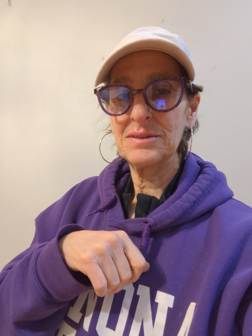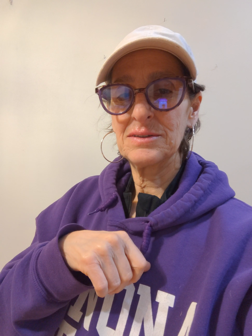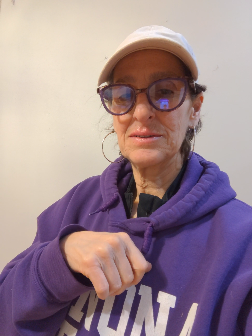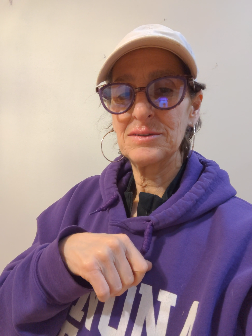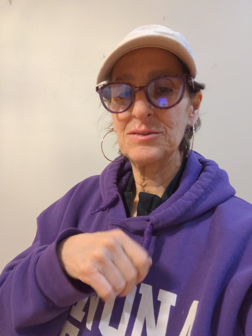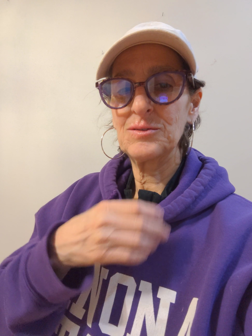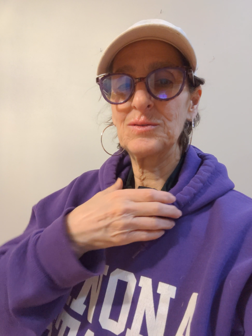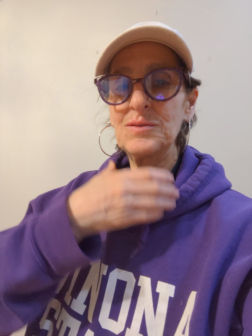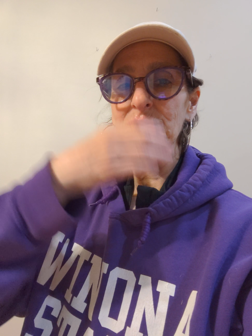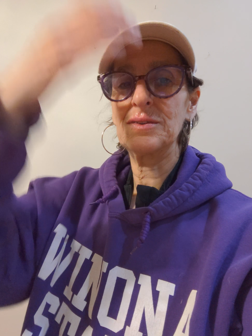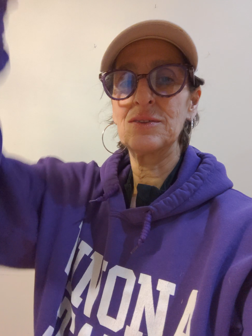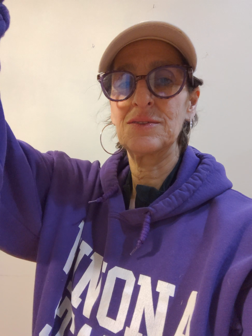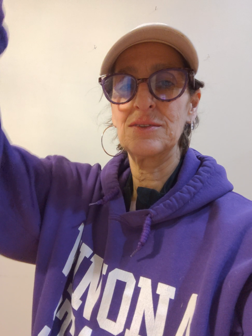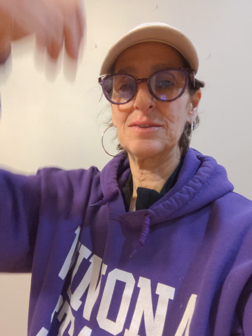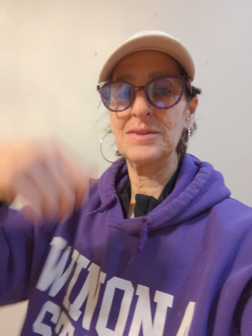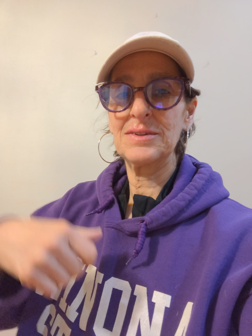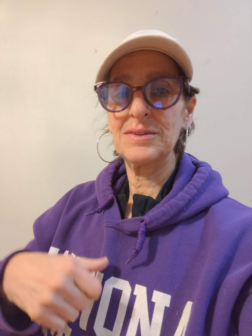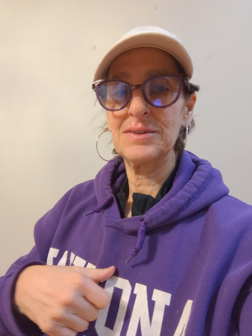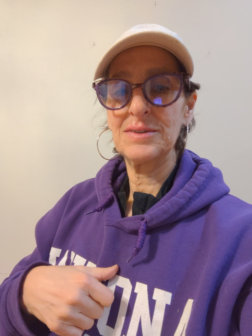giraffe